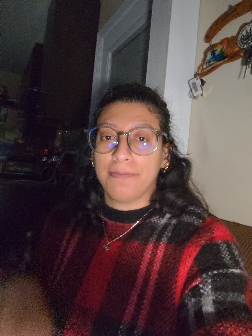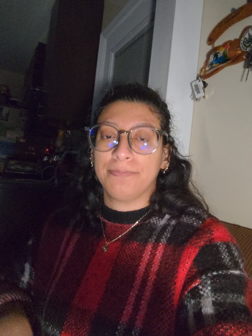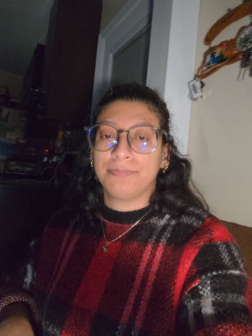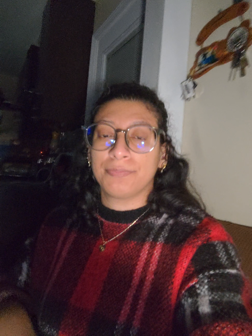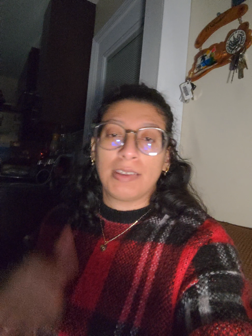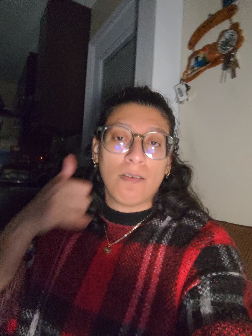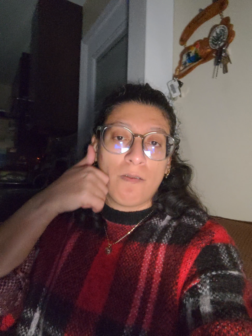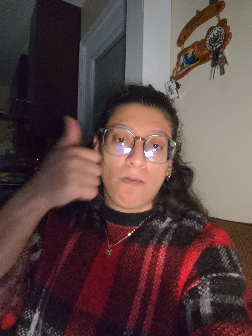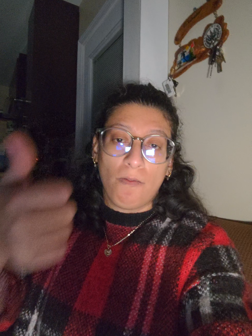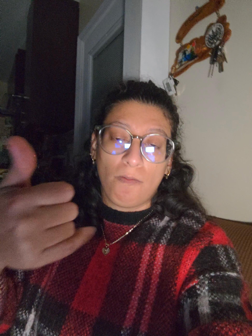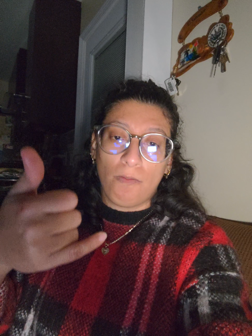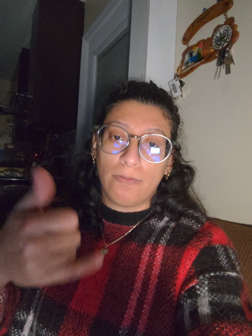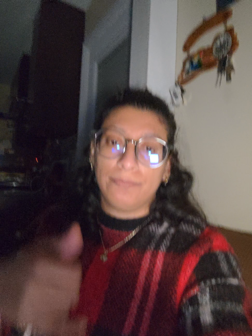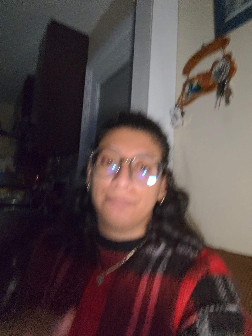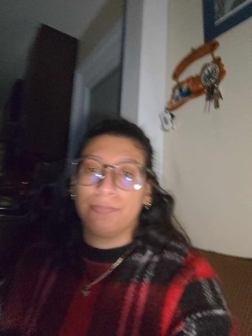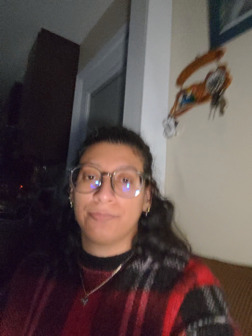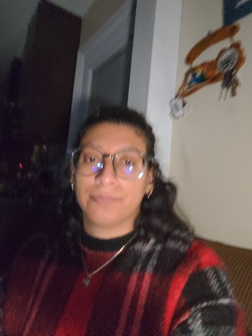call on the phone